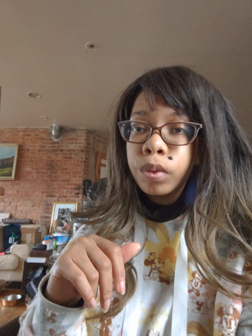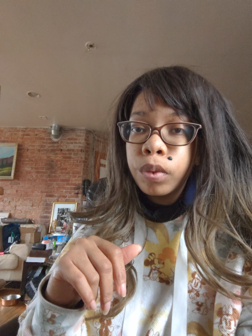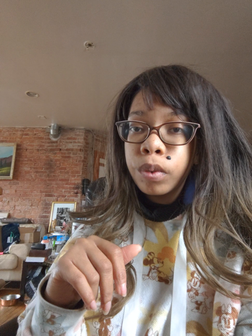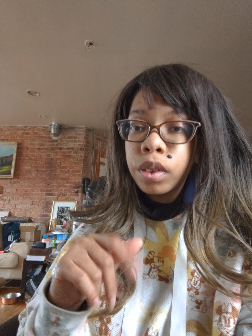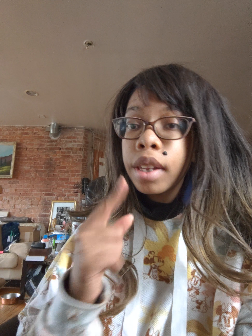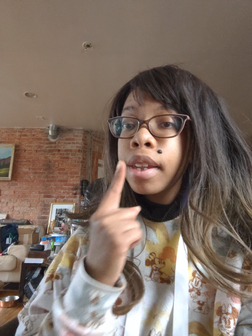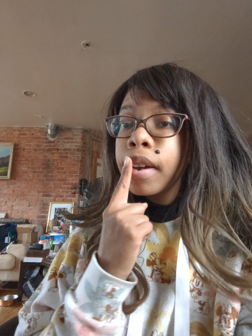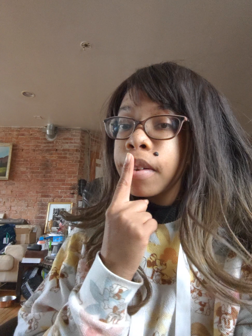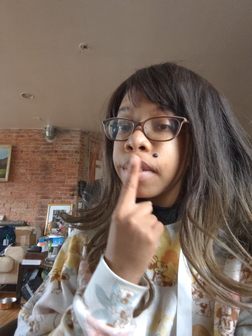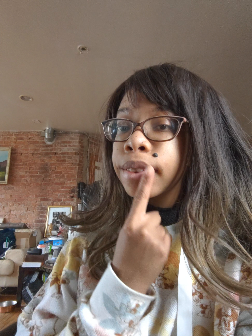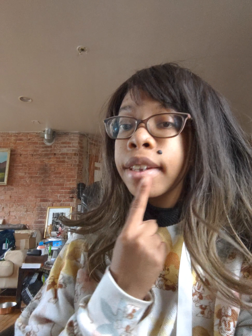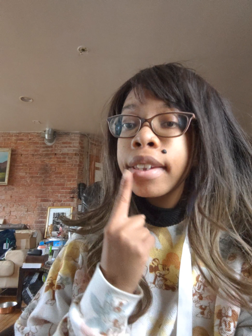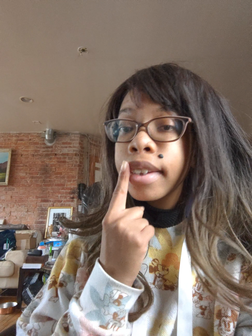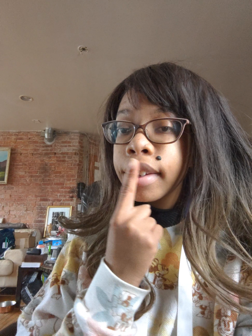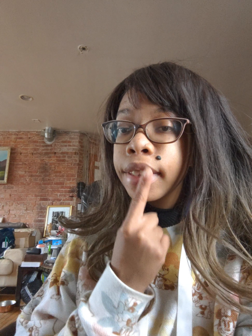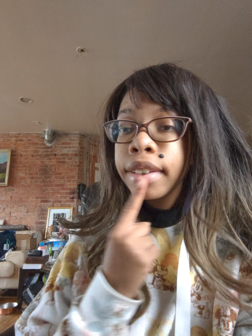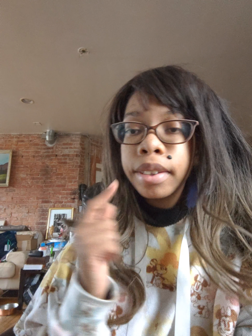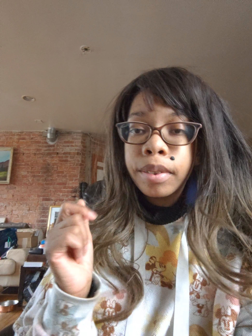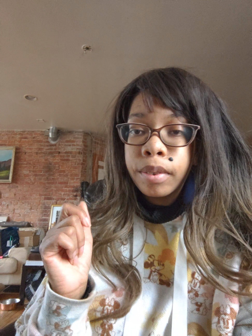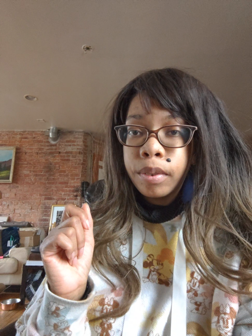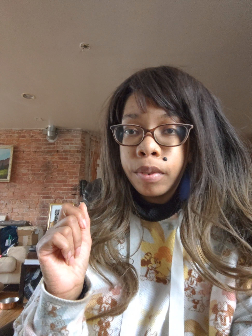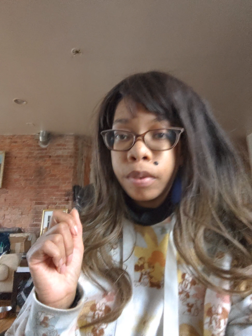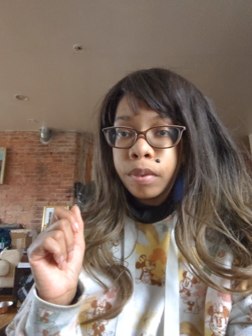lips